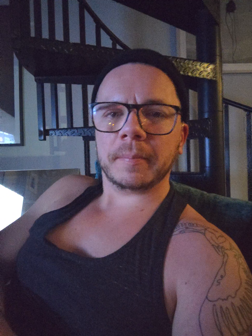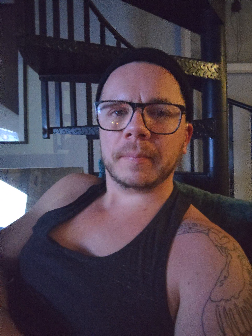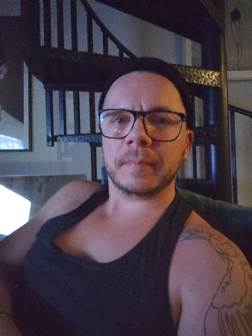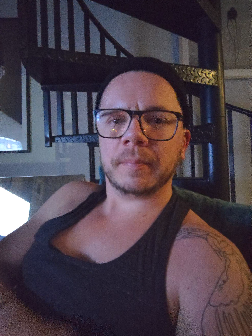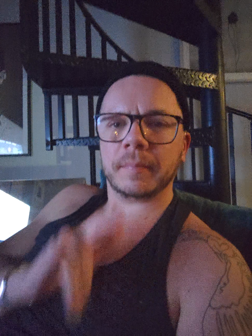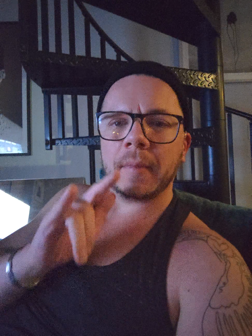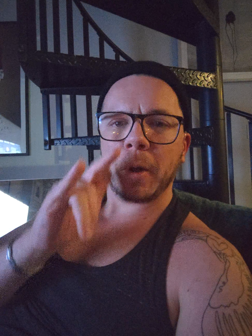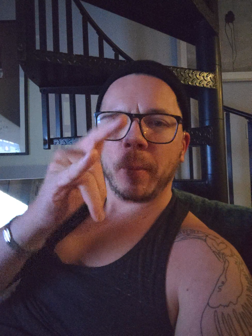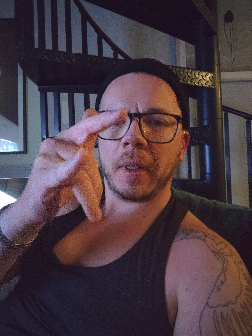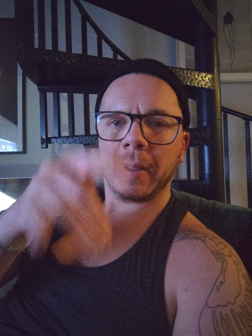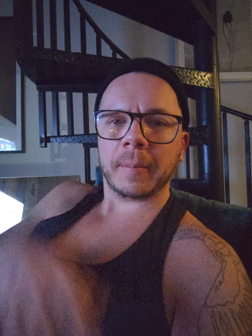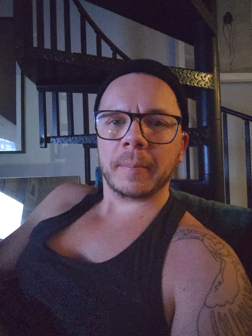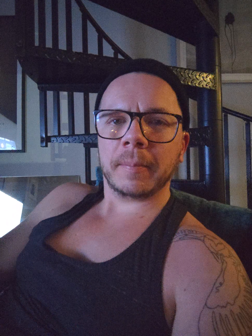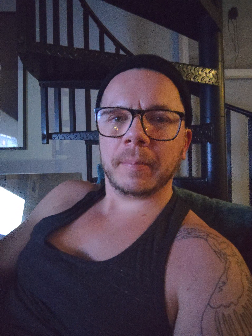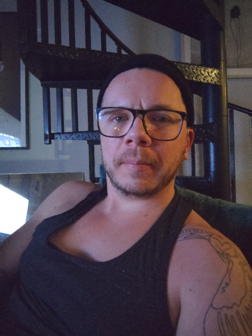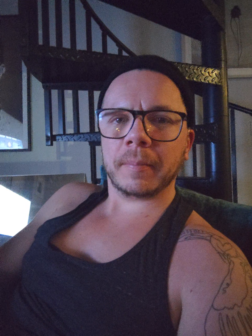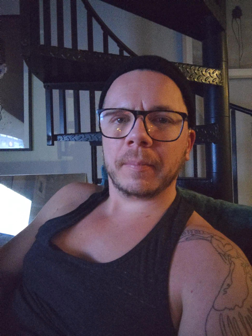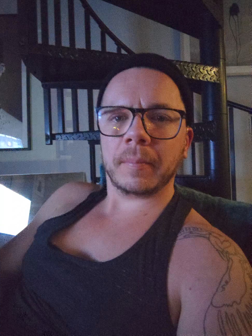airplane